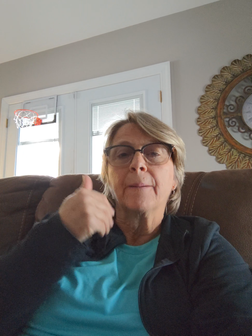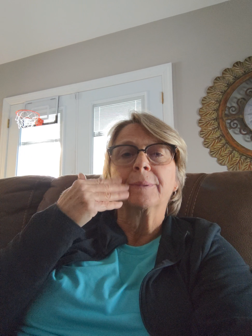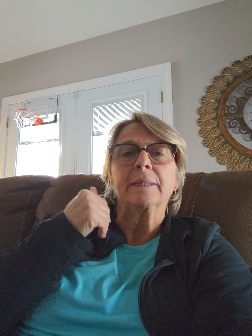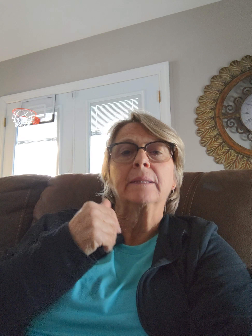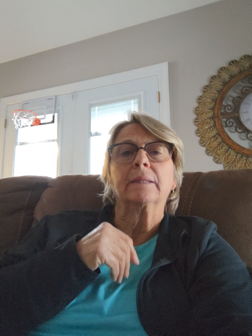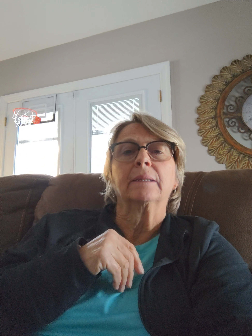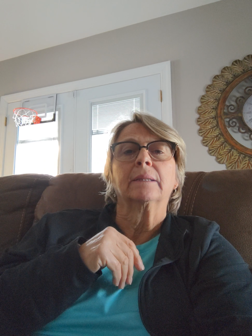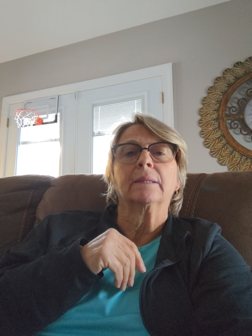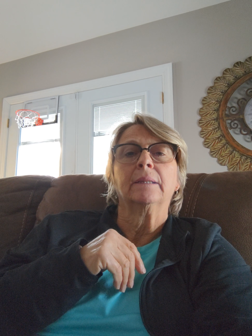napkin